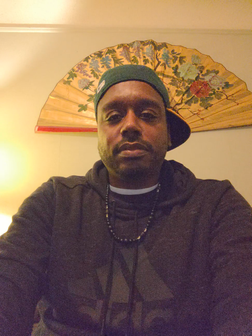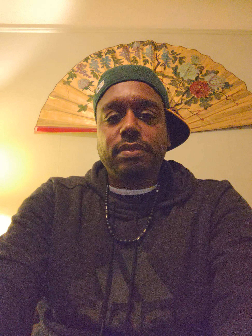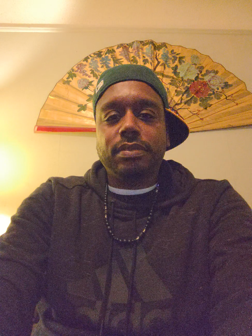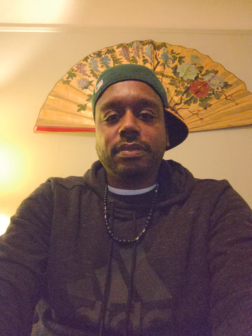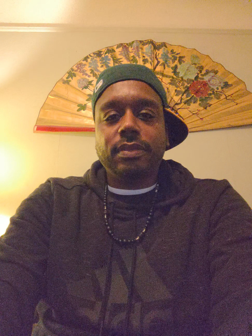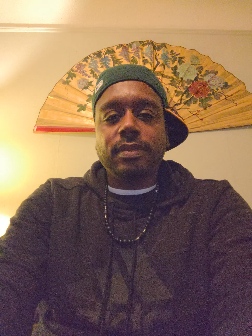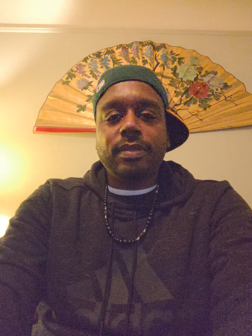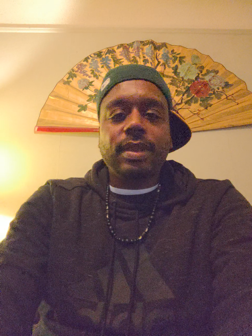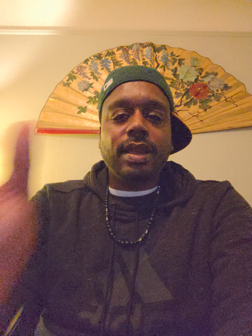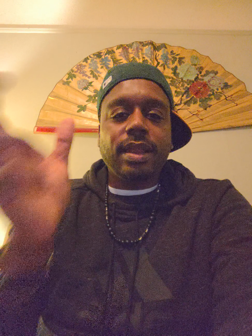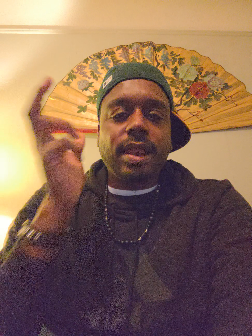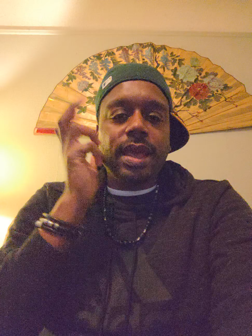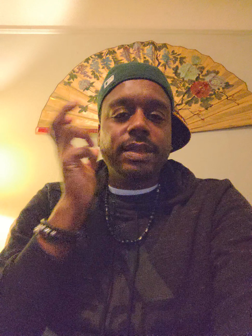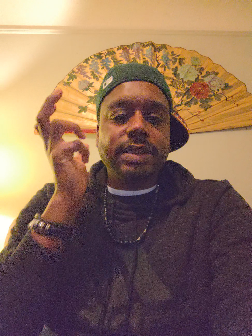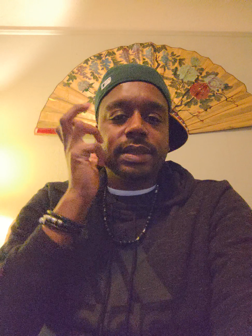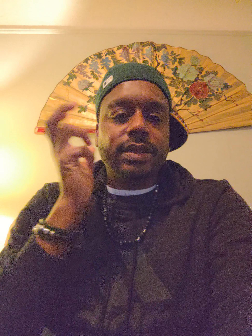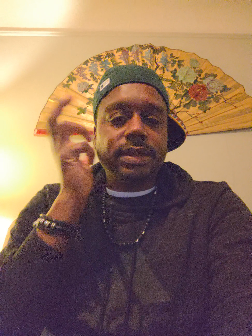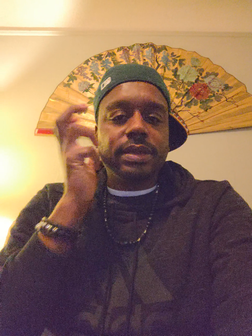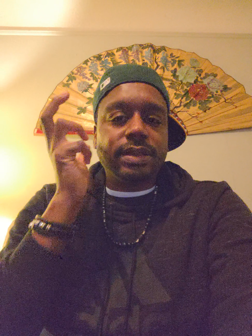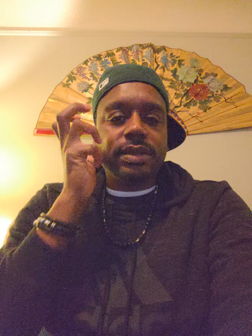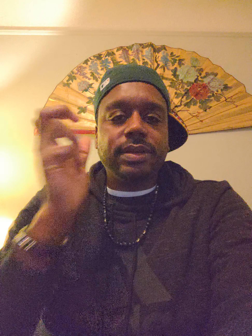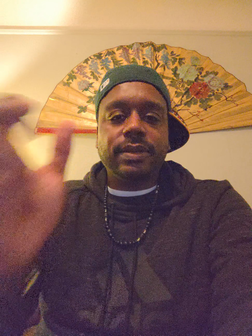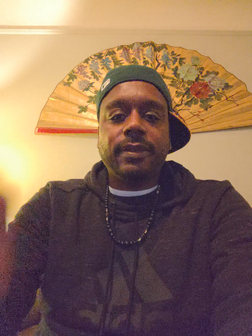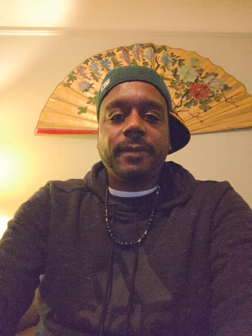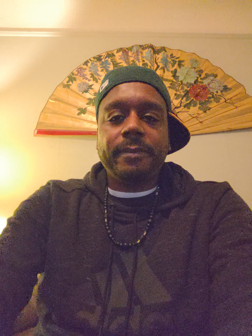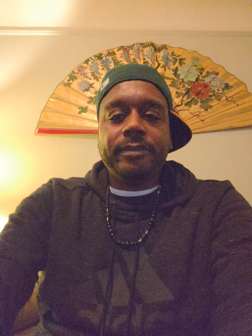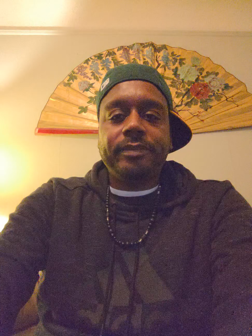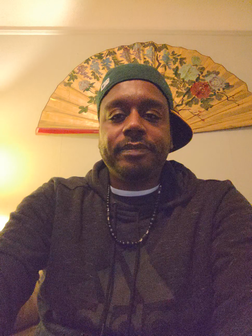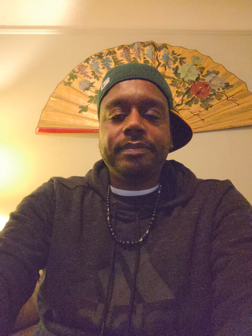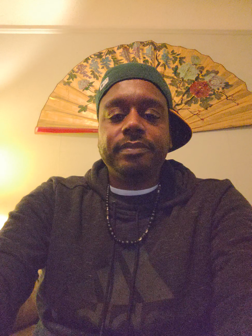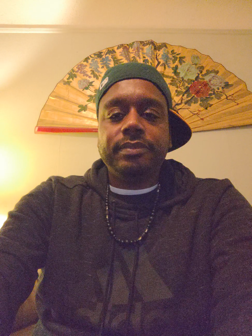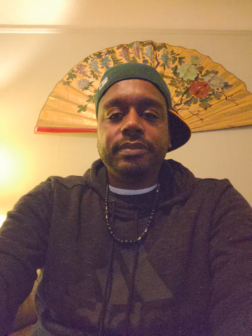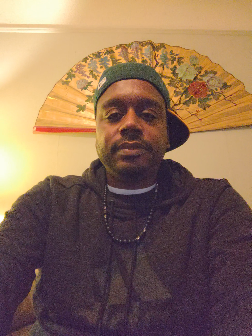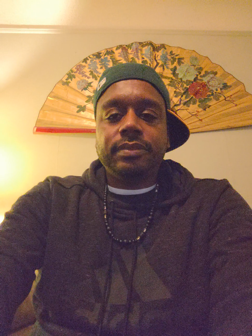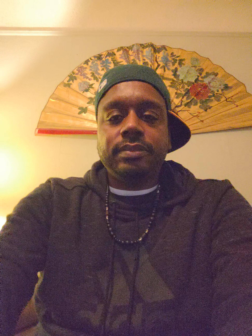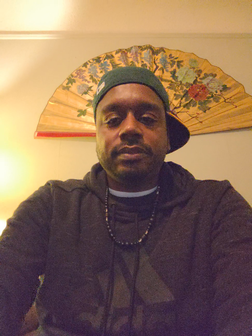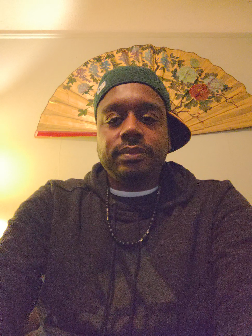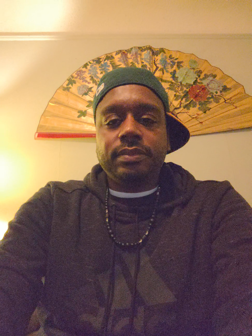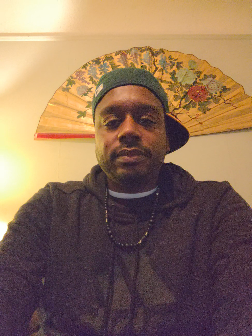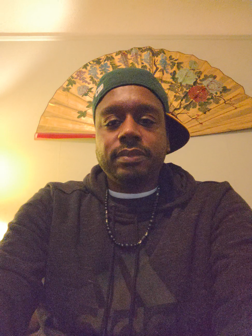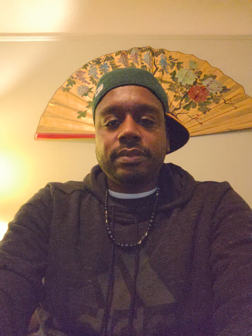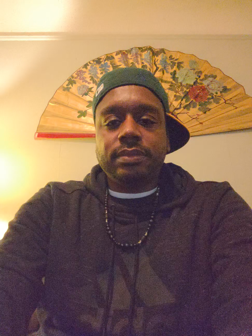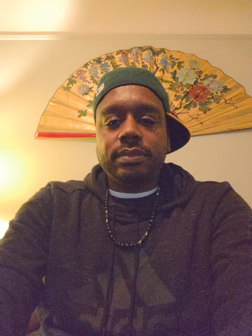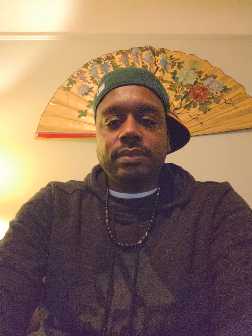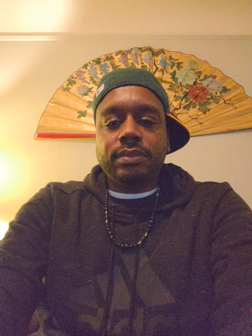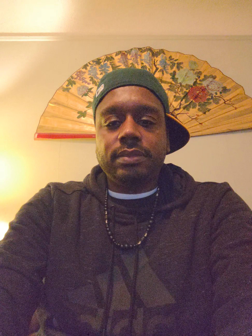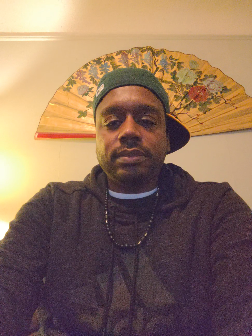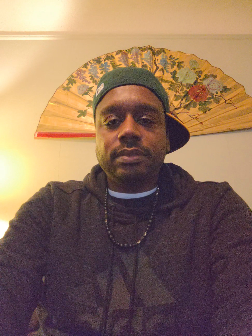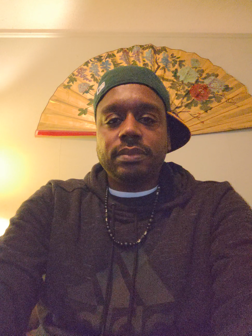listen